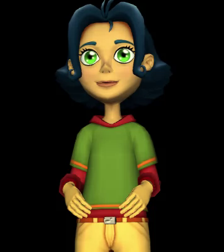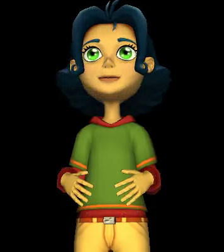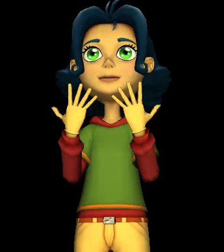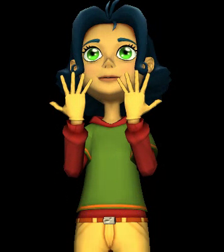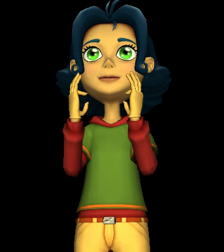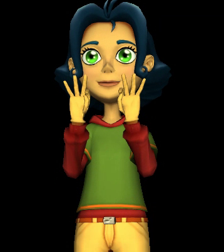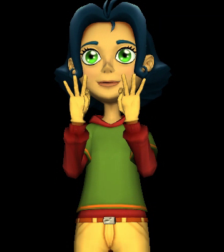10